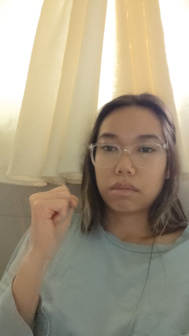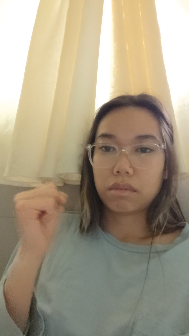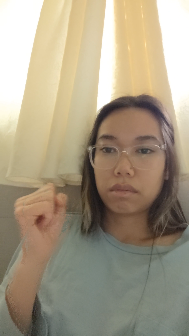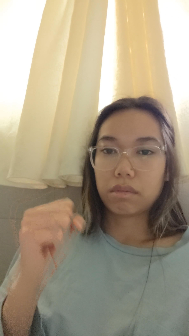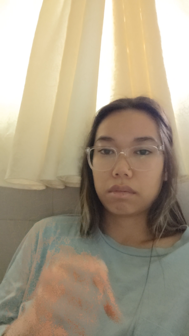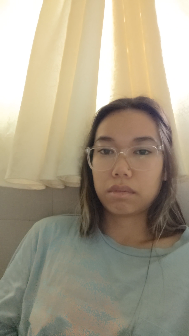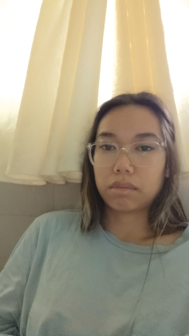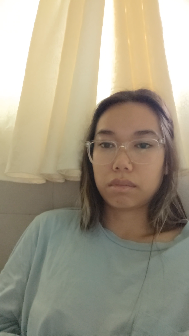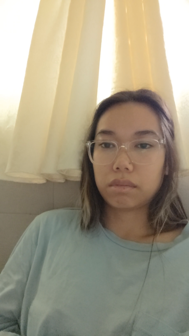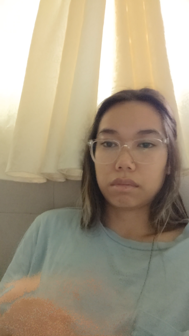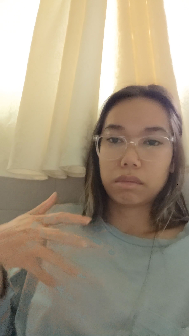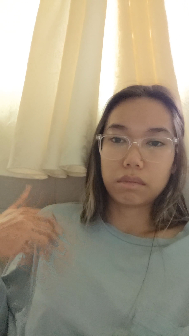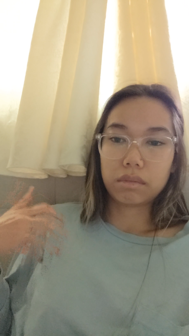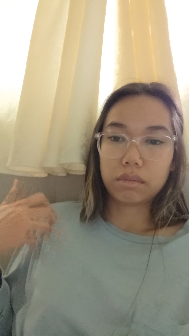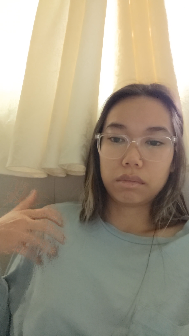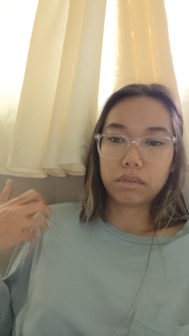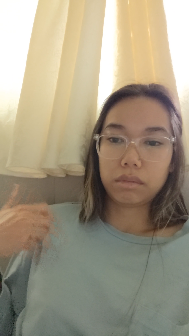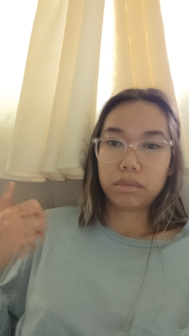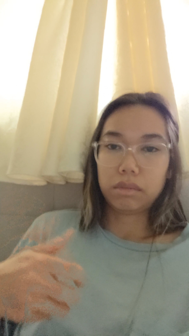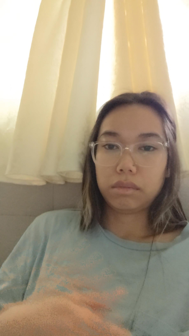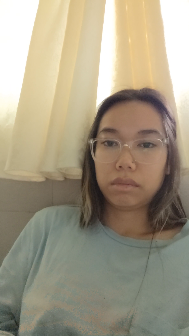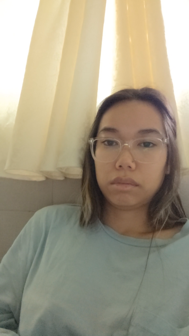monkey